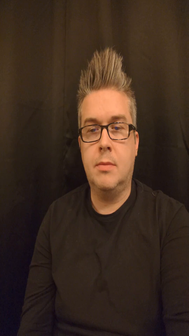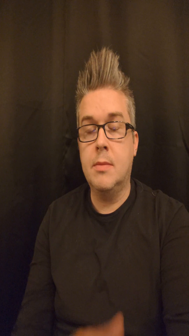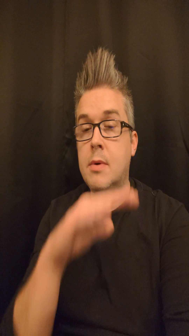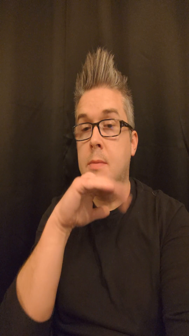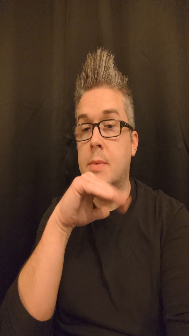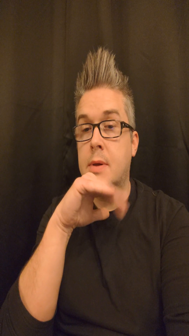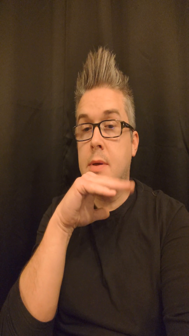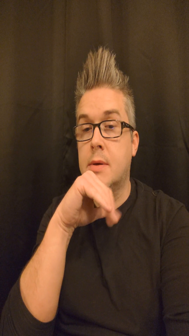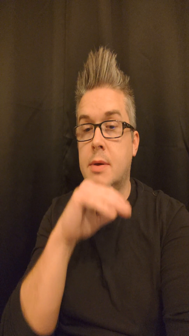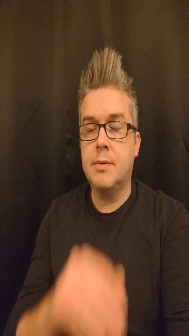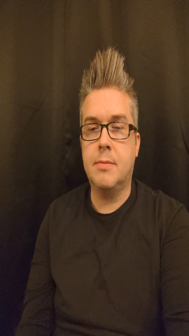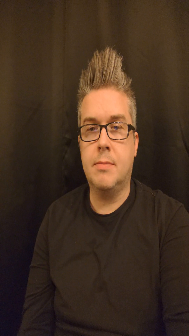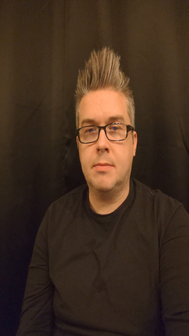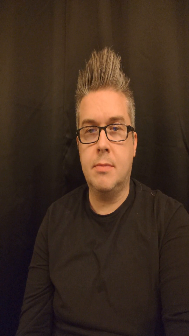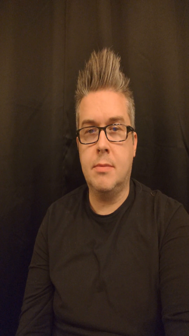pig